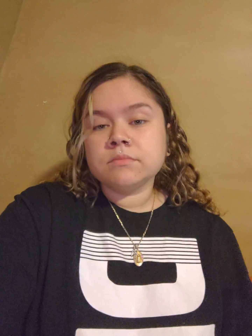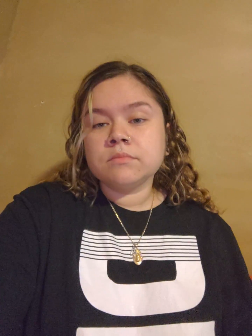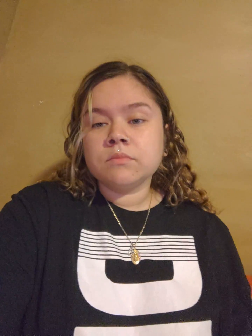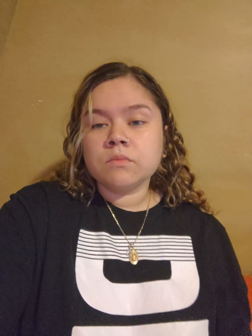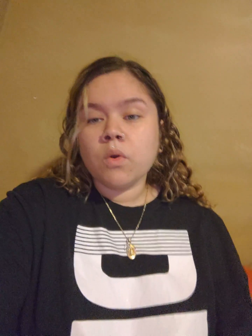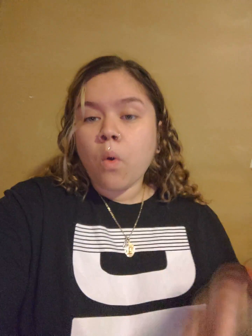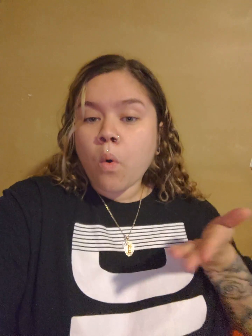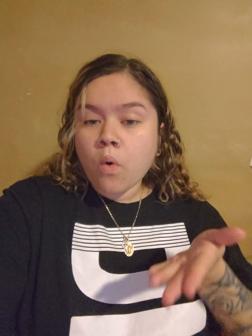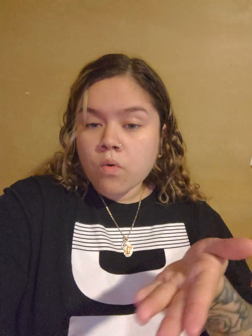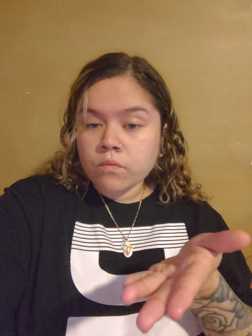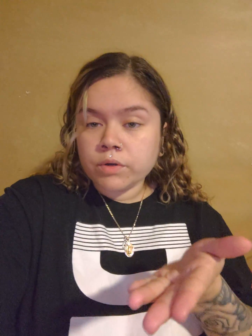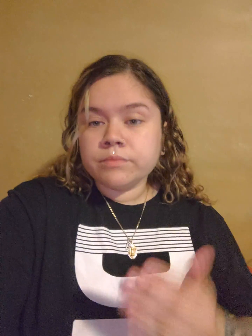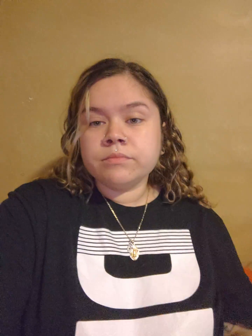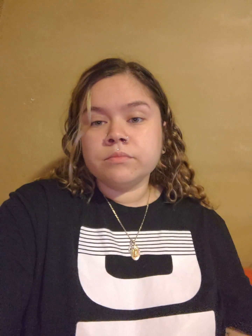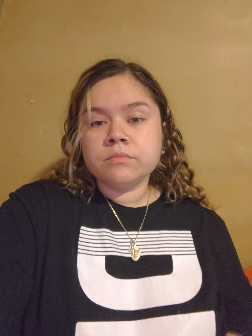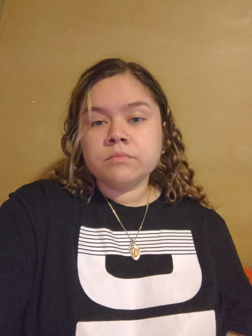oven